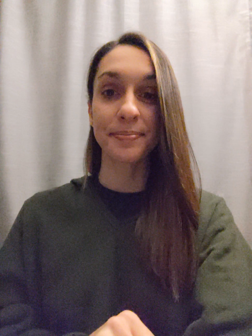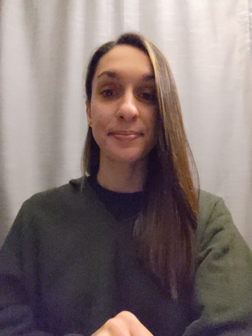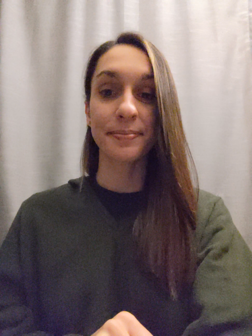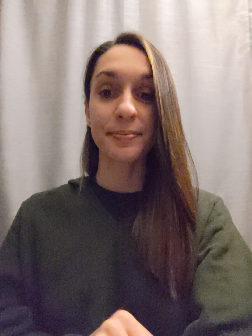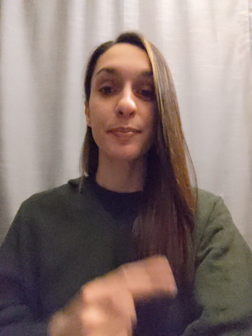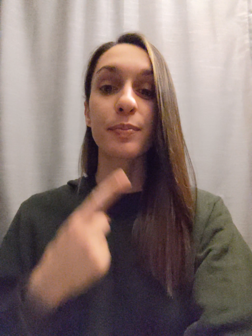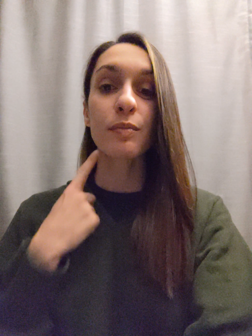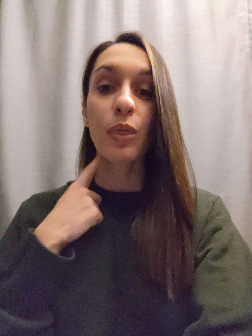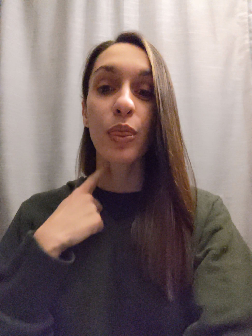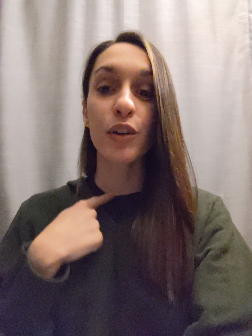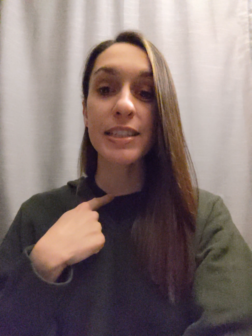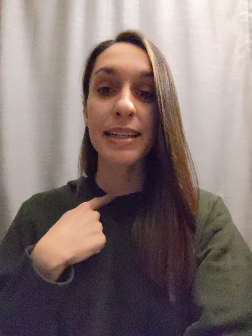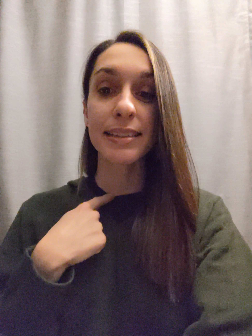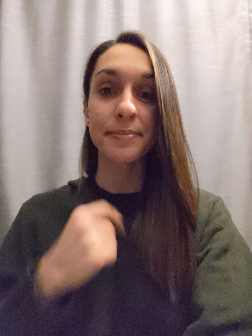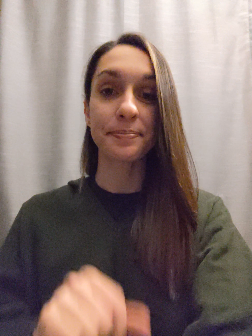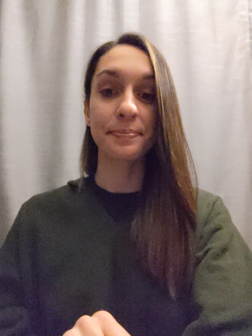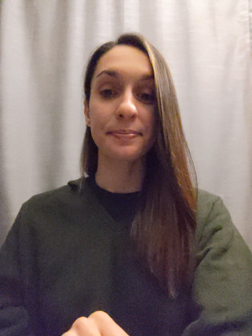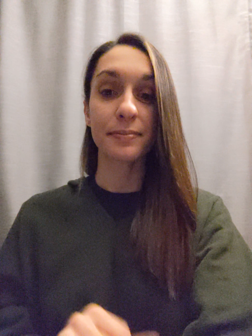thirsty